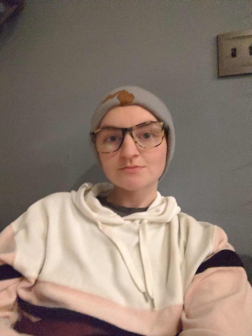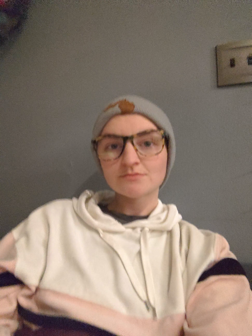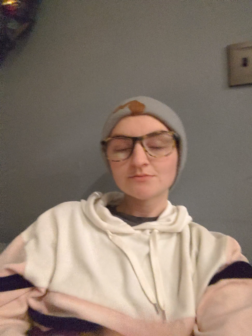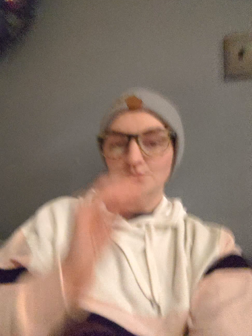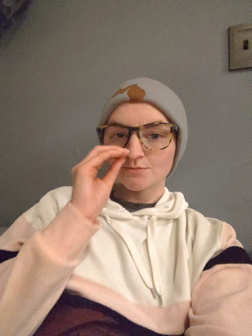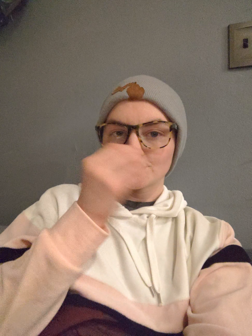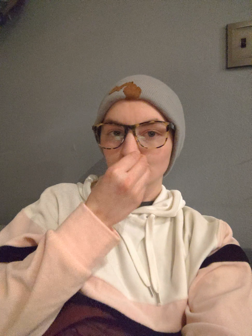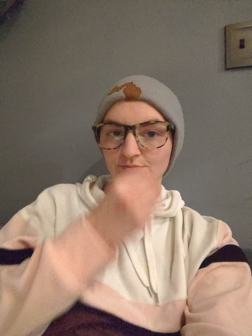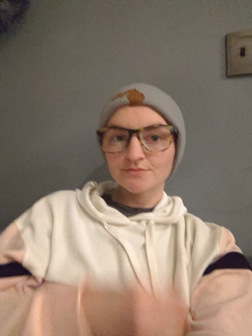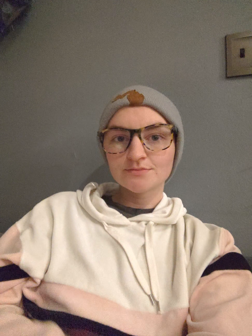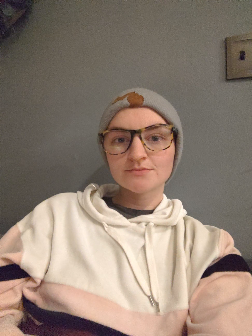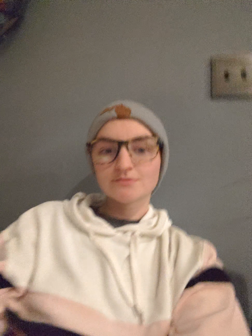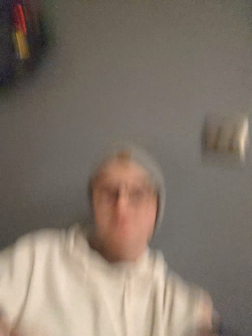flower